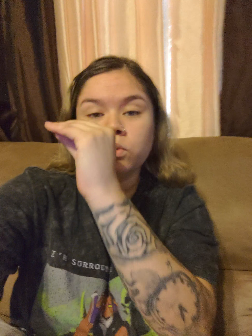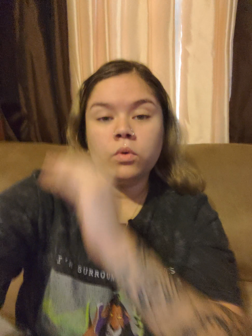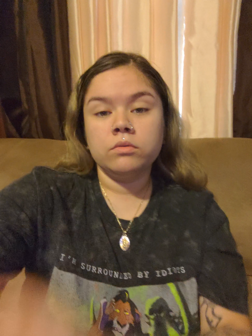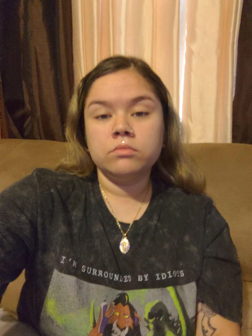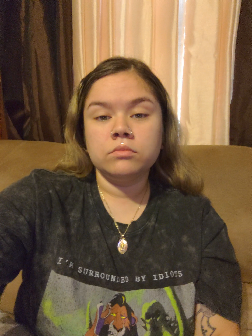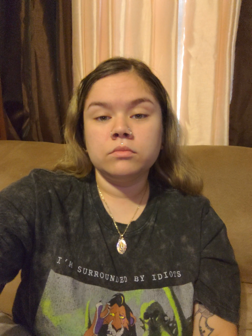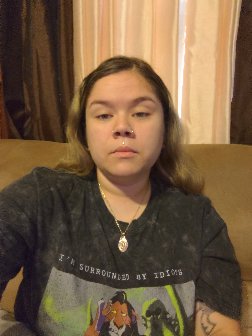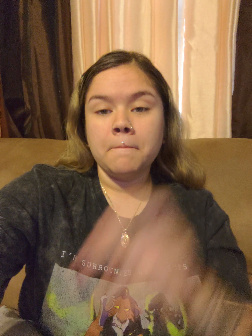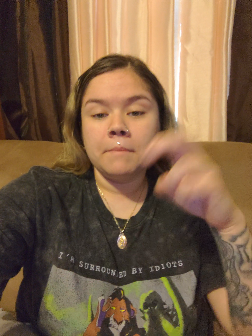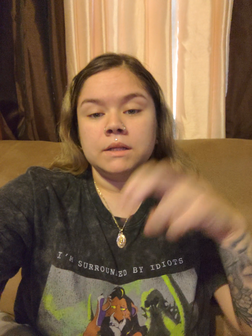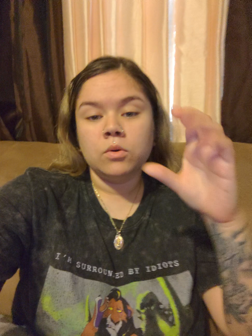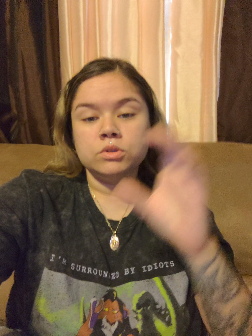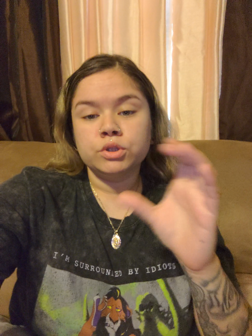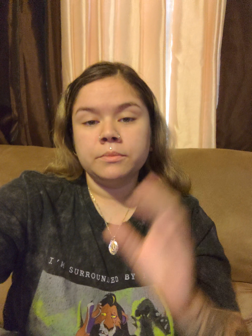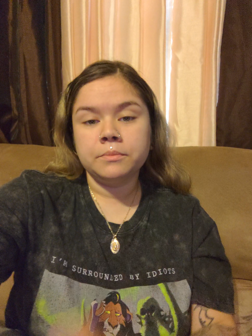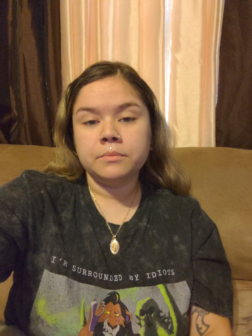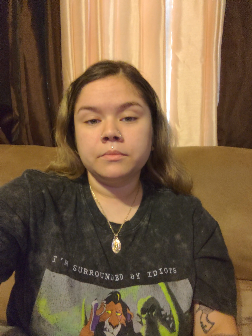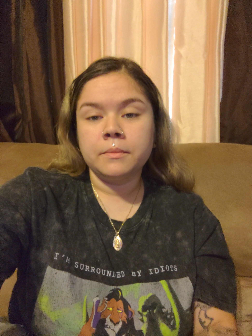potato chip